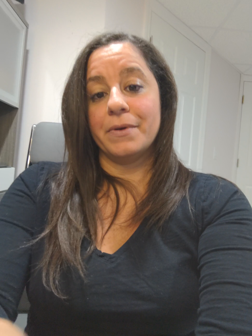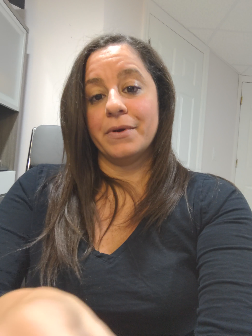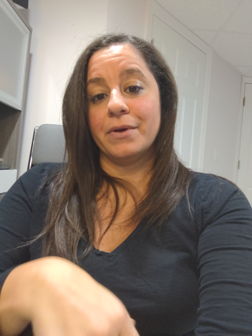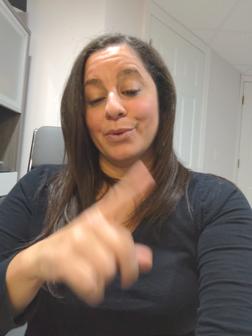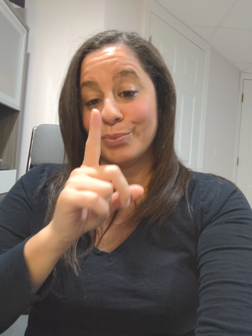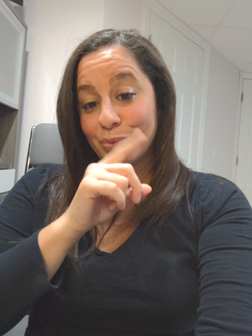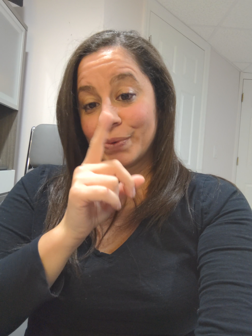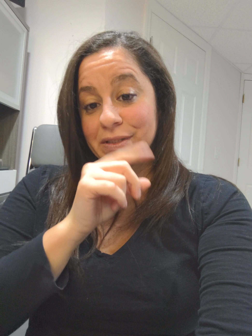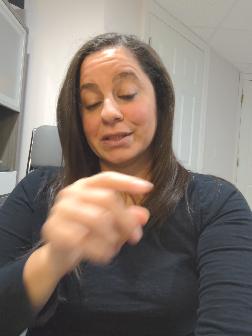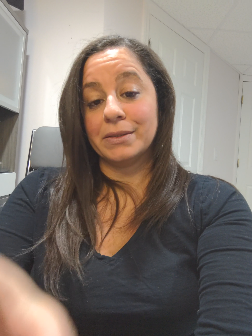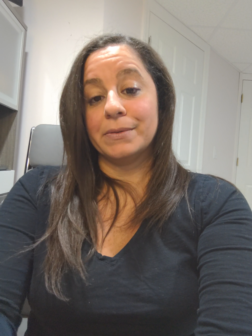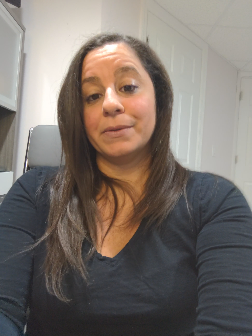pretend